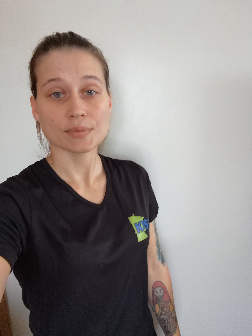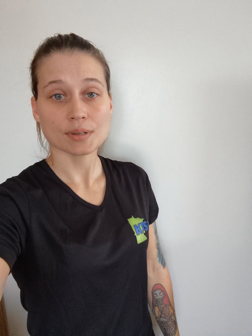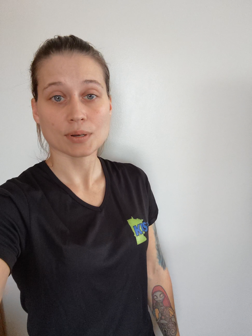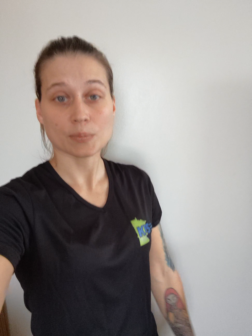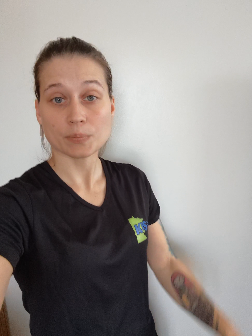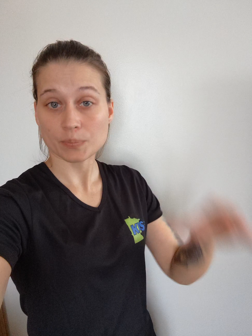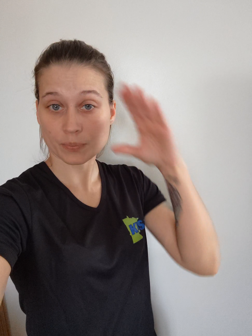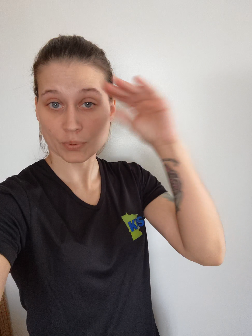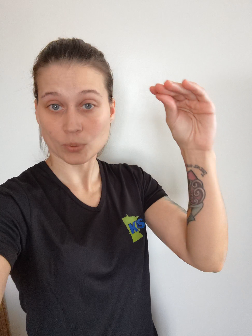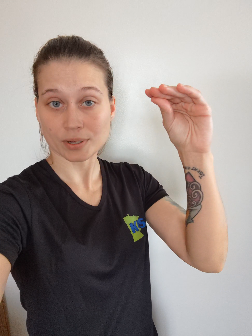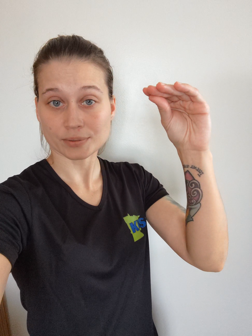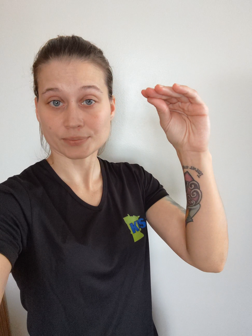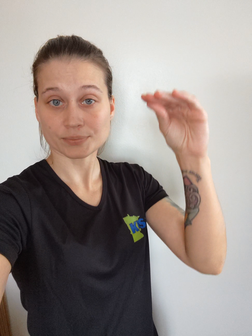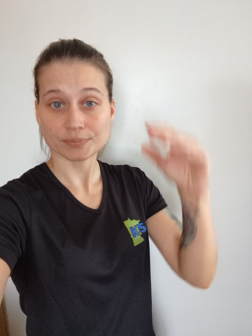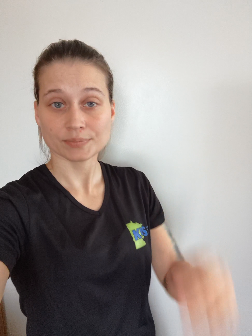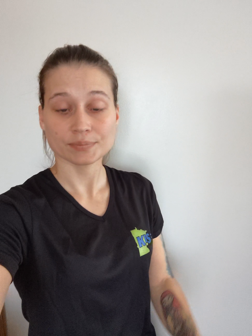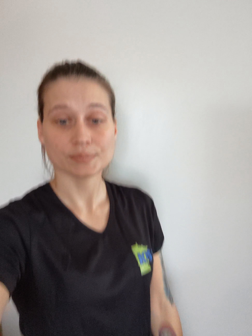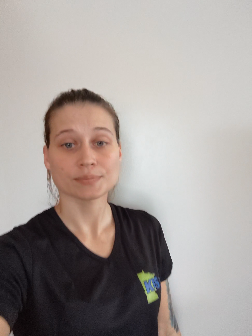boy